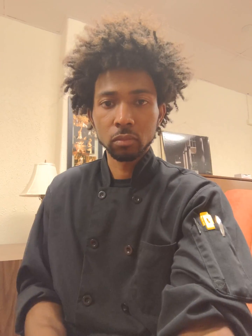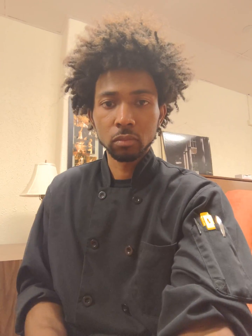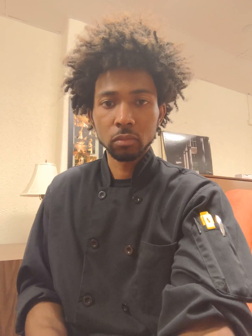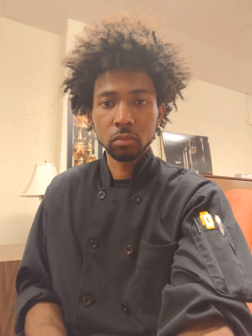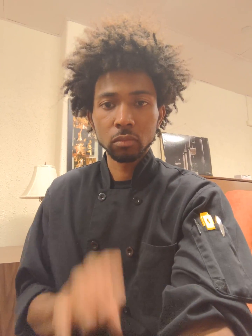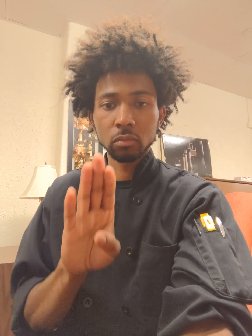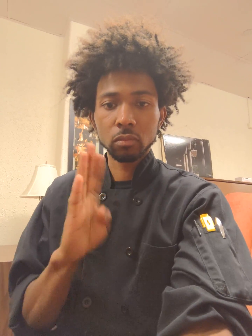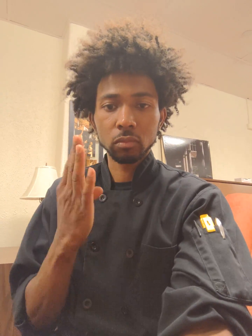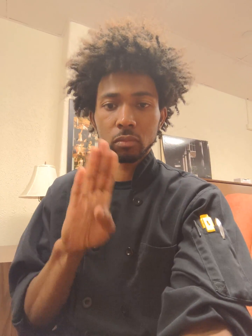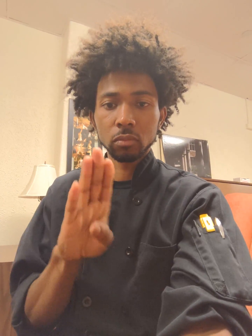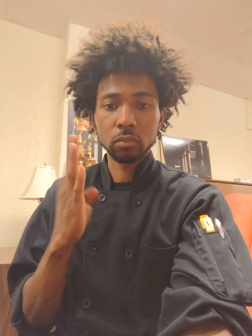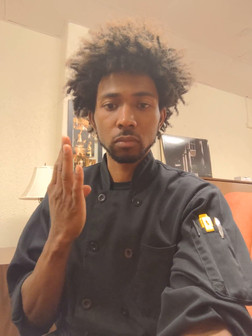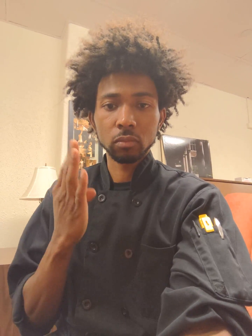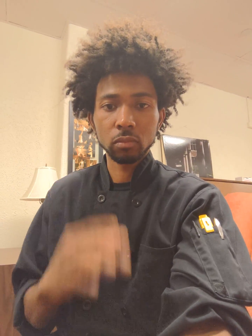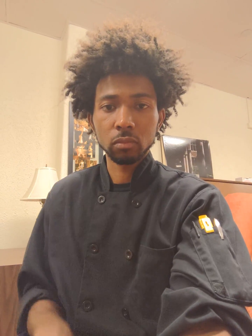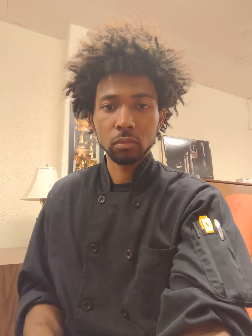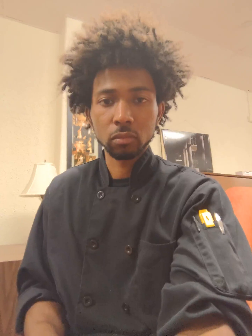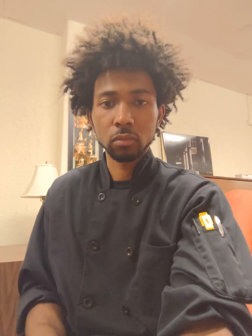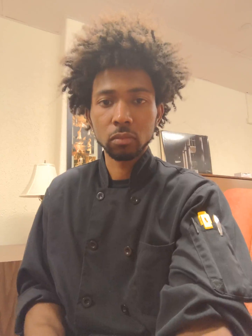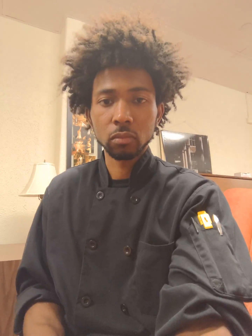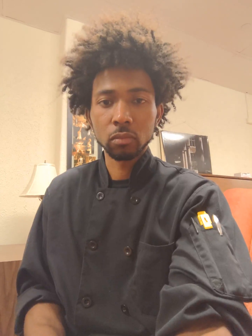door